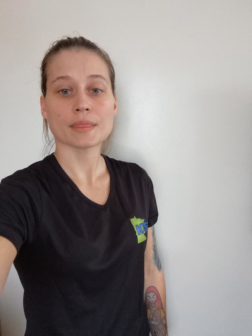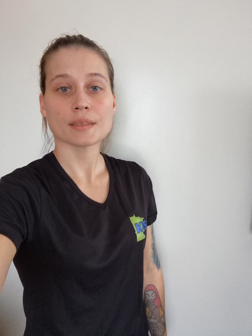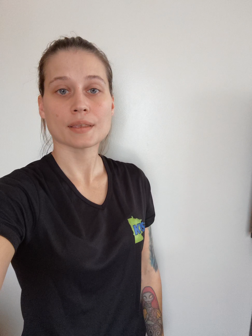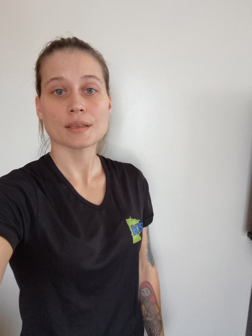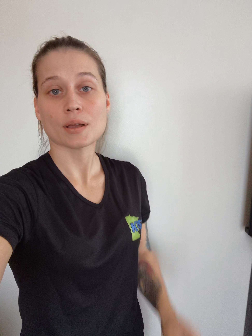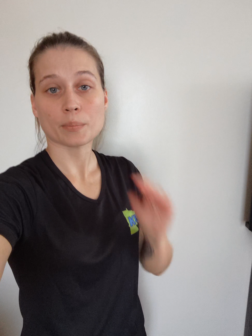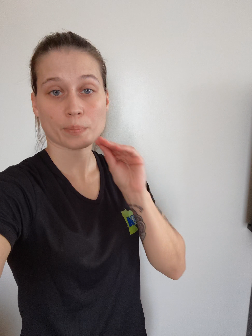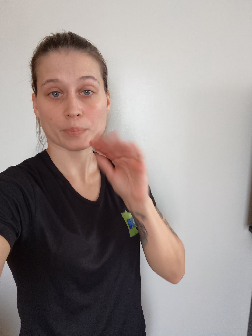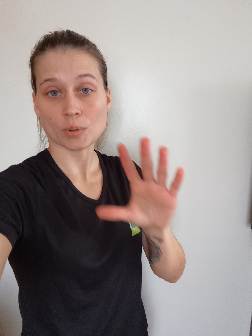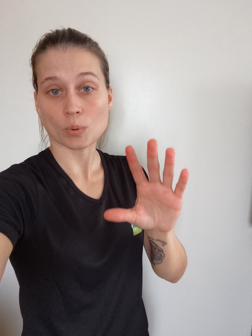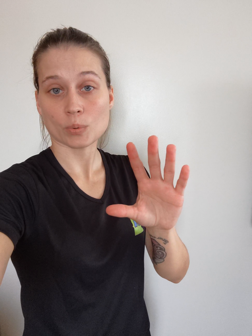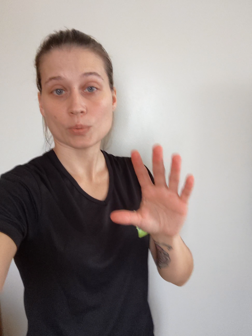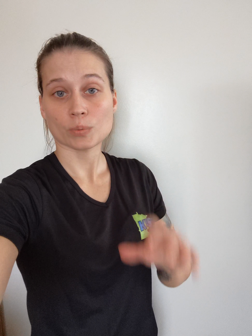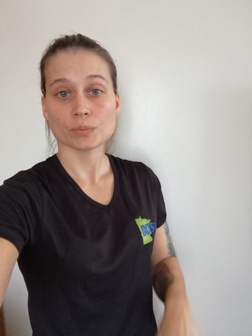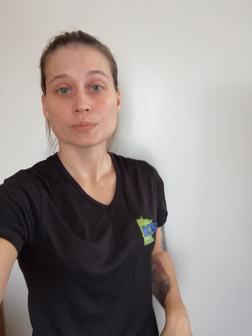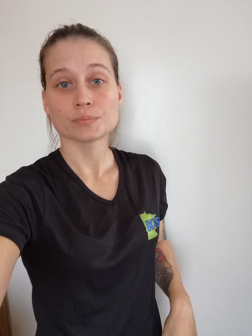blow